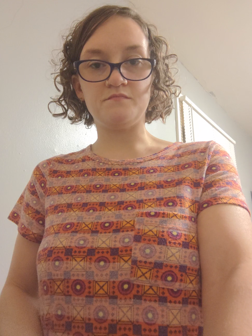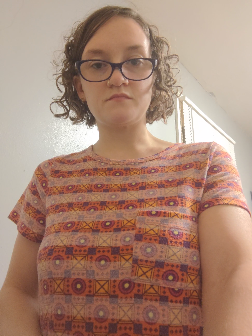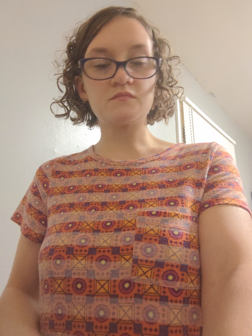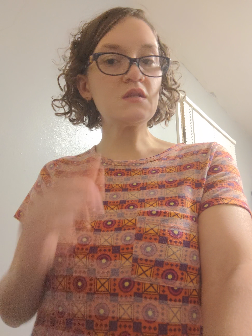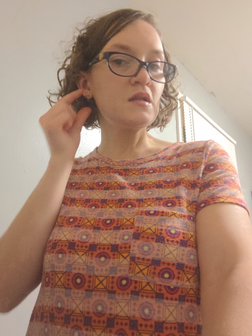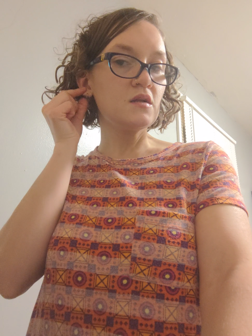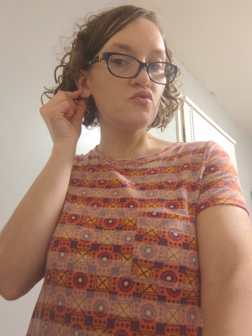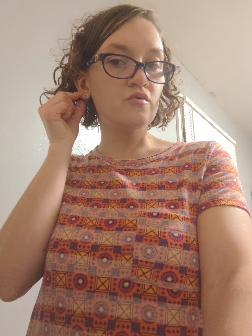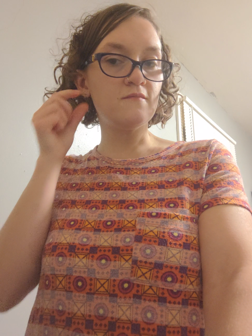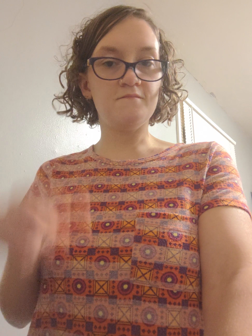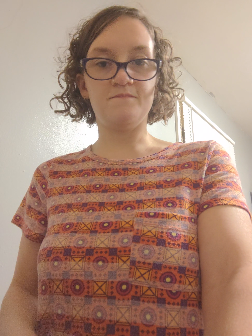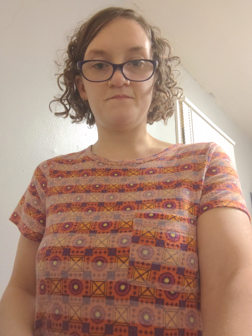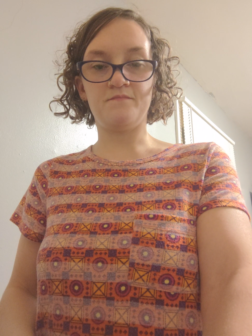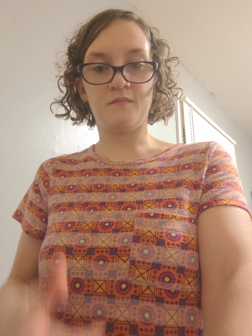ear